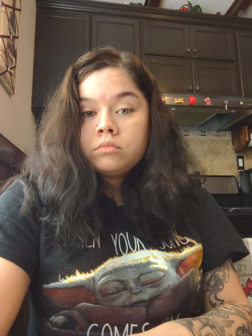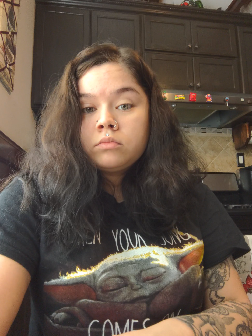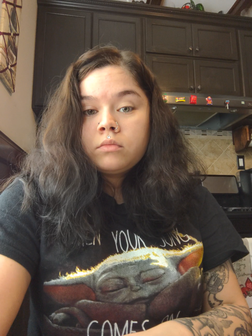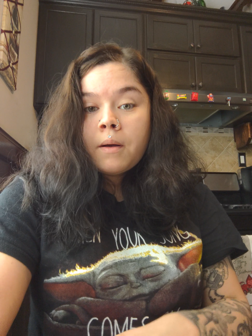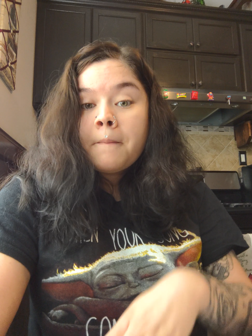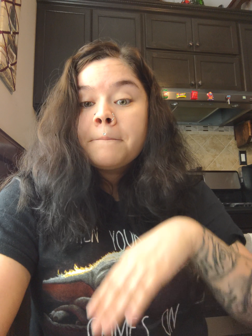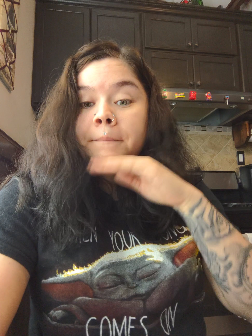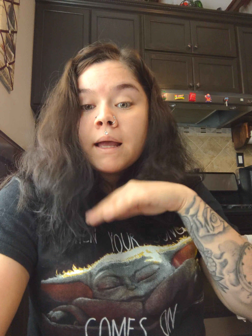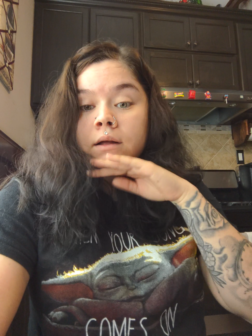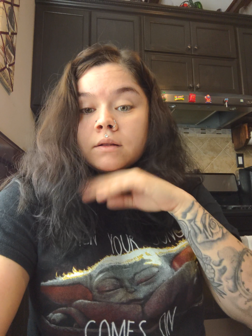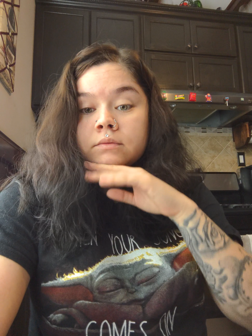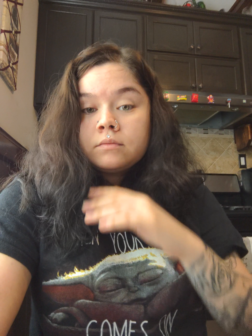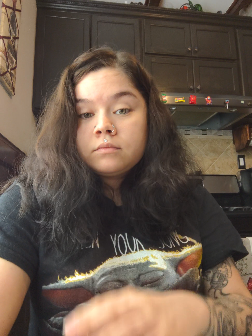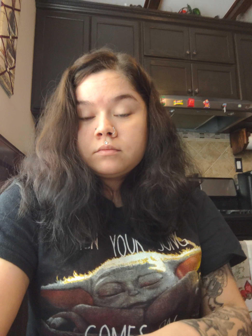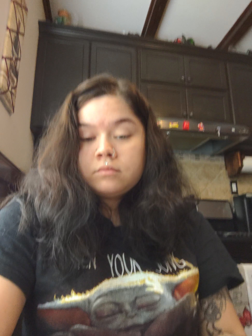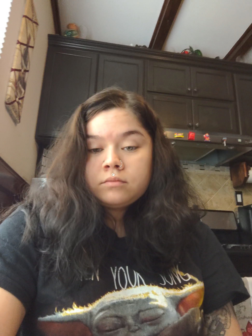pig